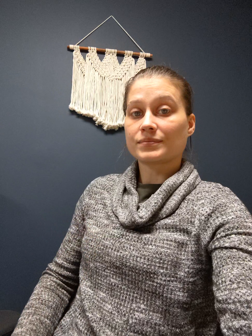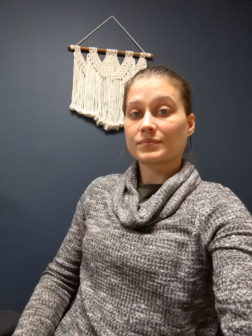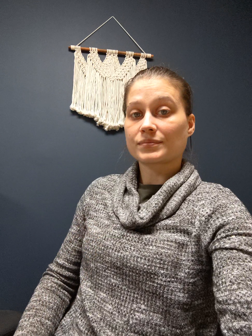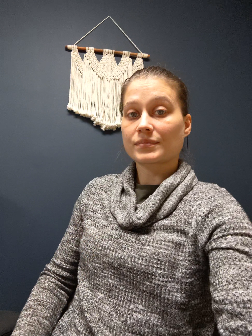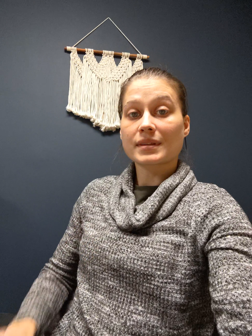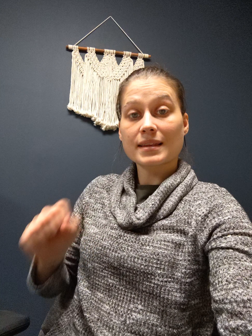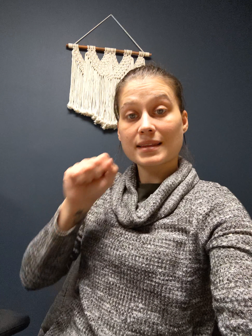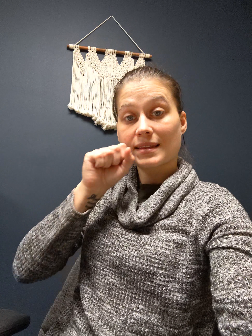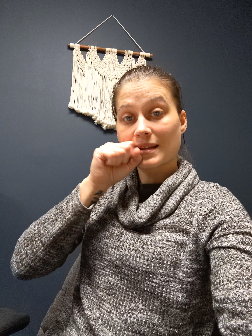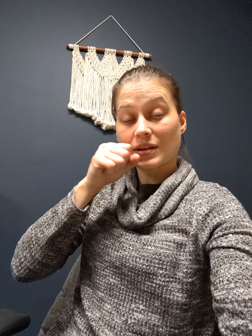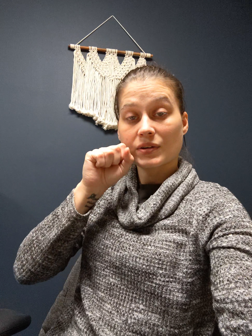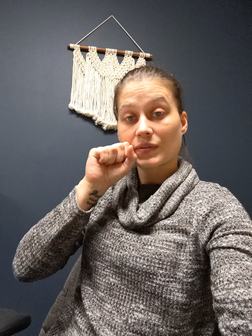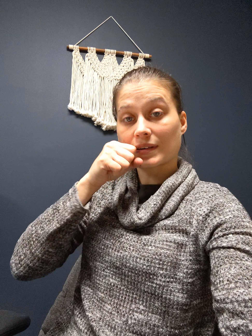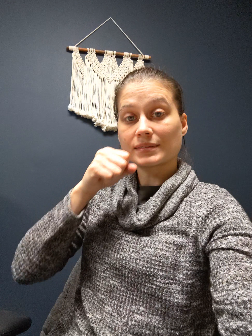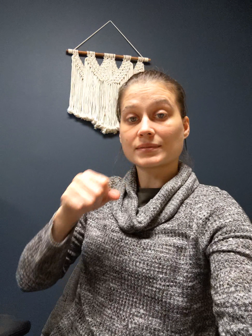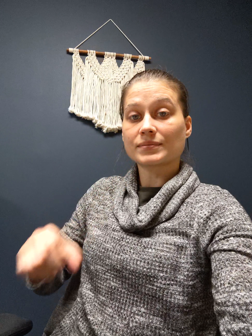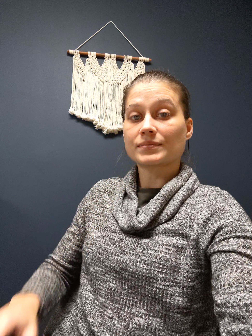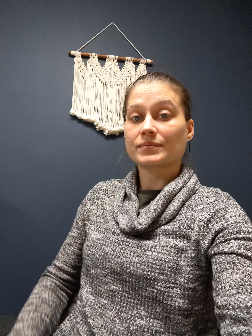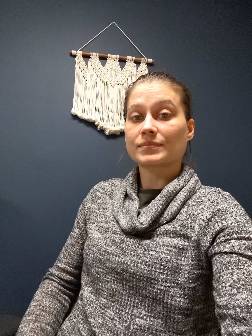carrot